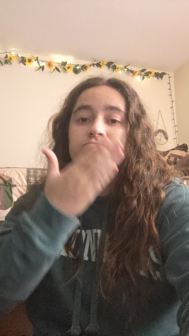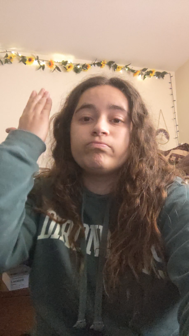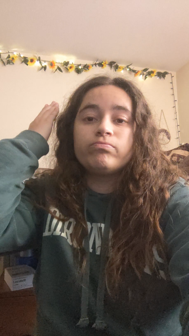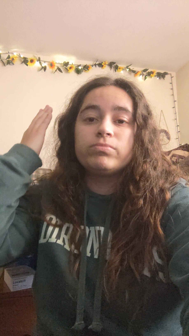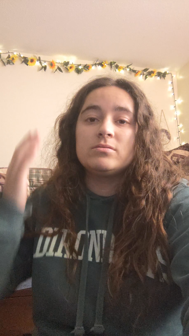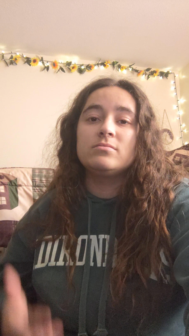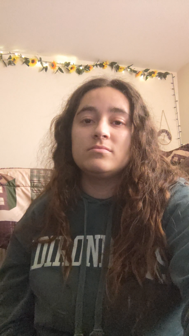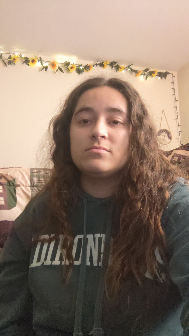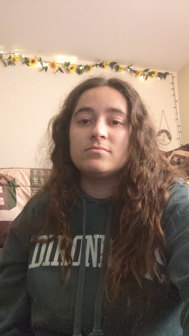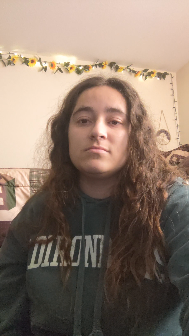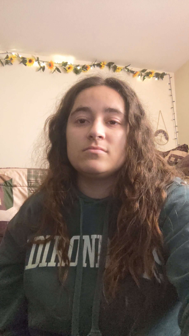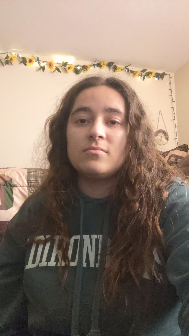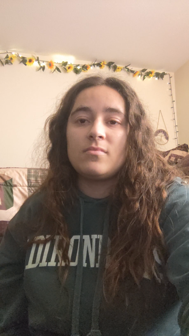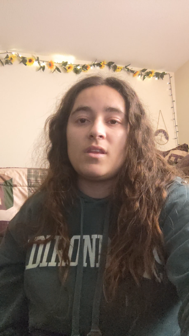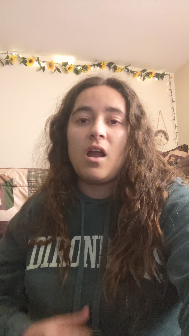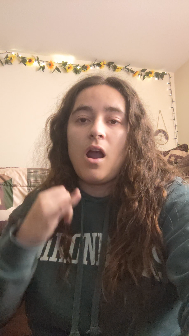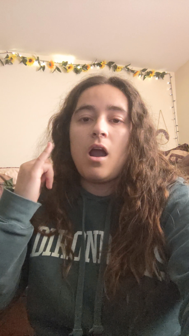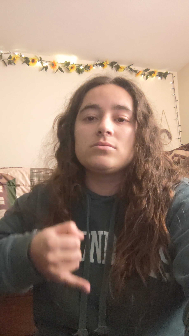last